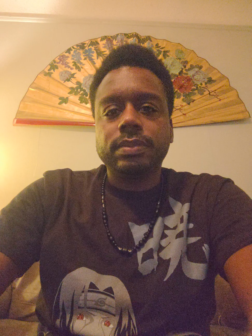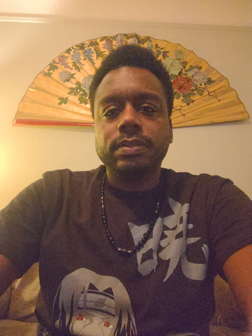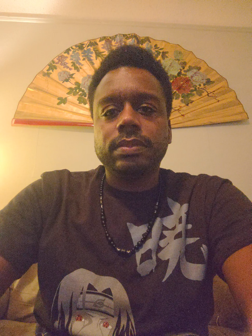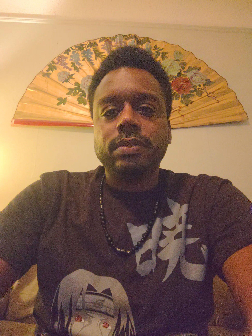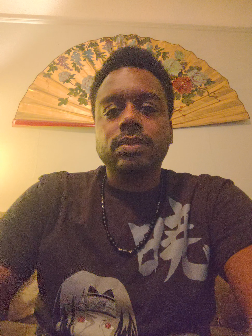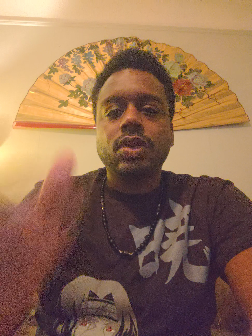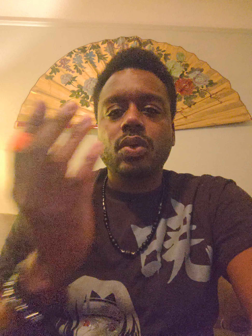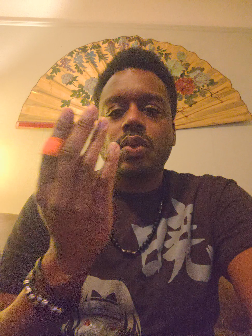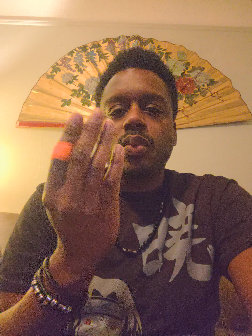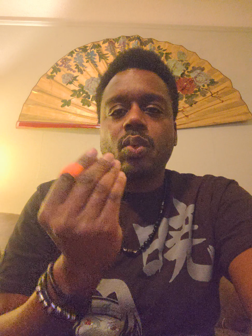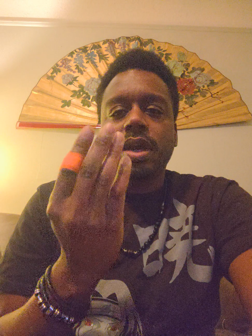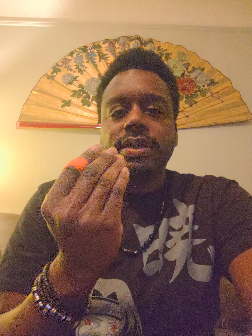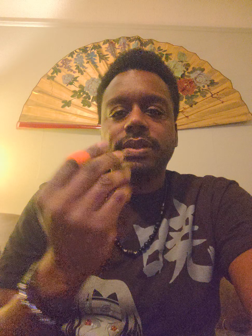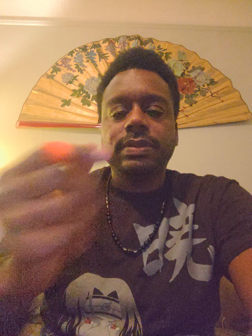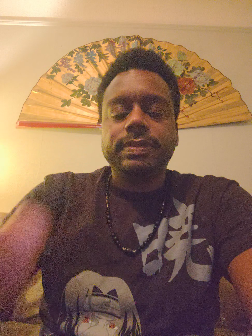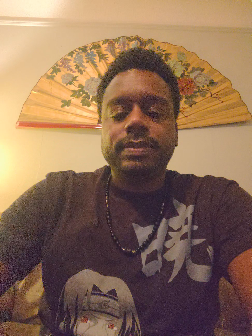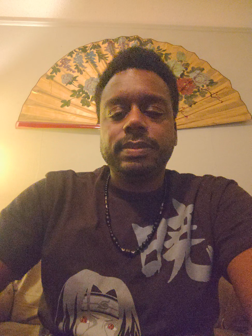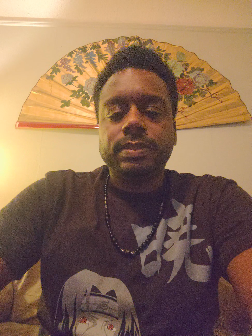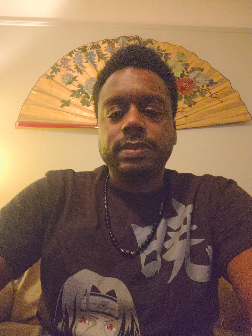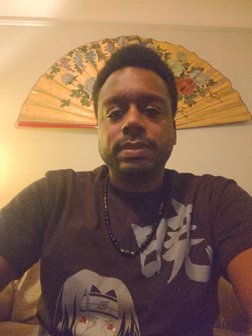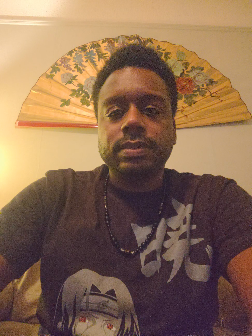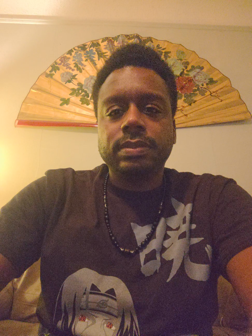wet